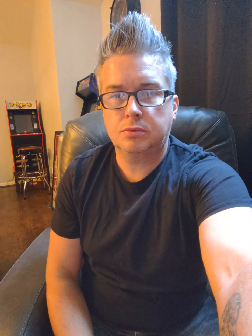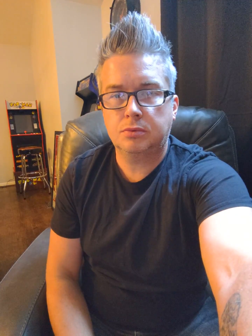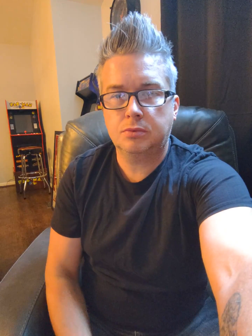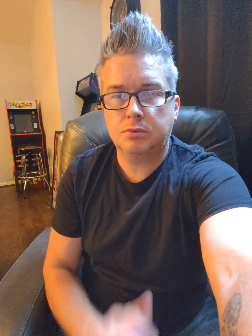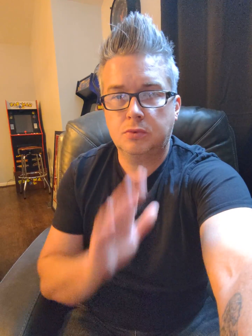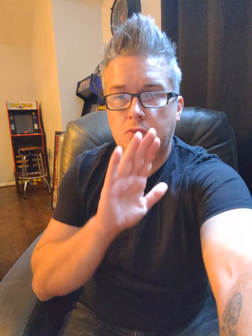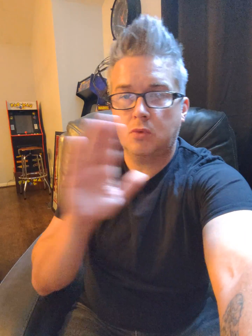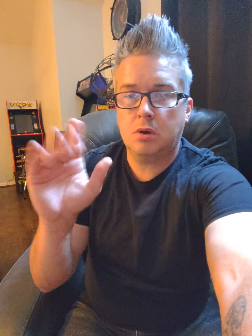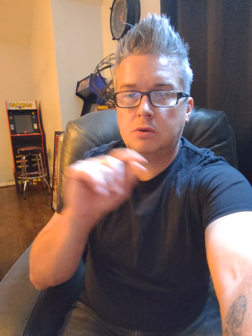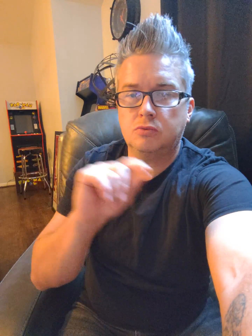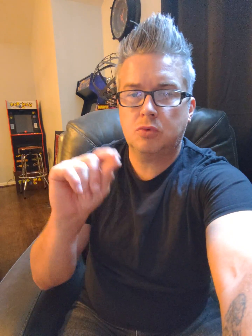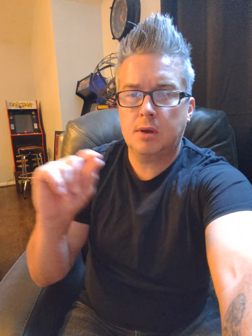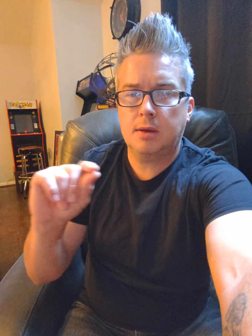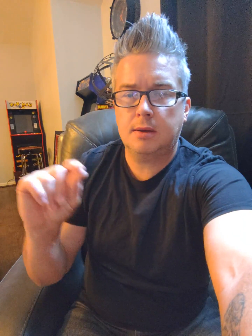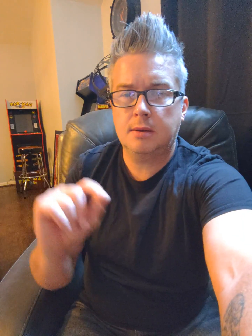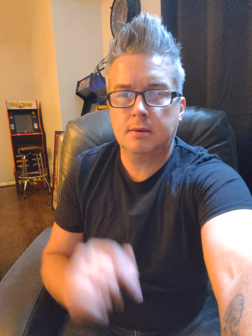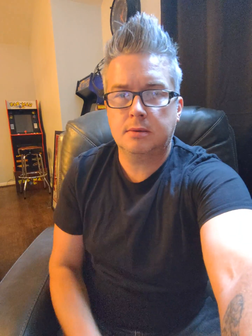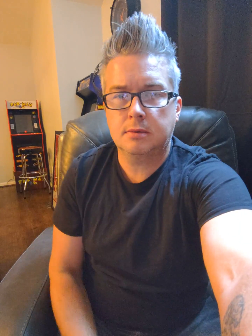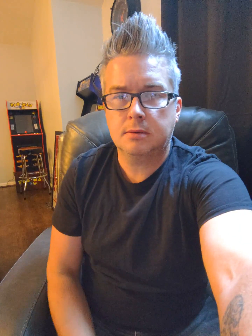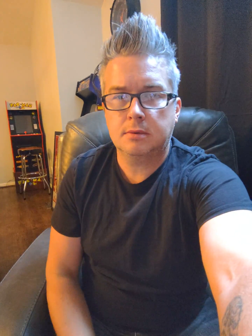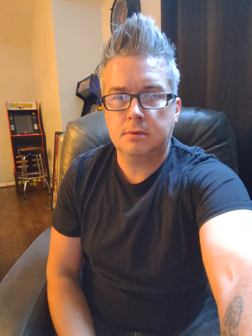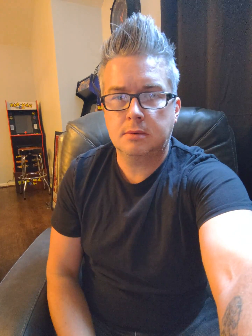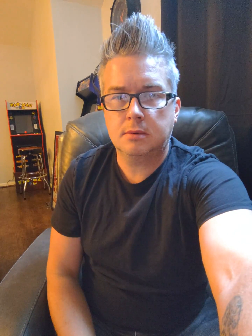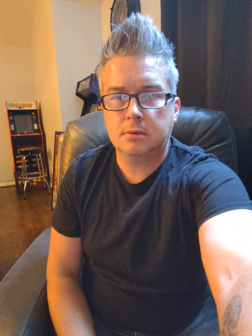chalk